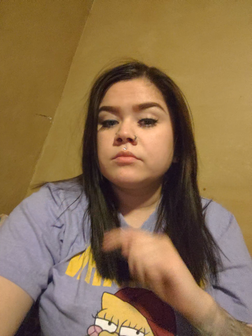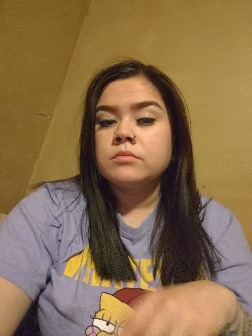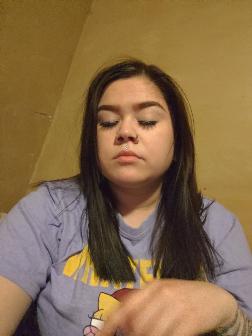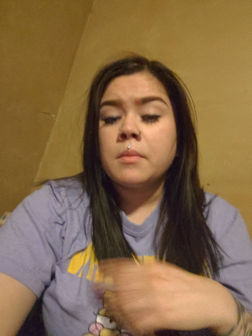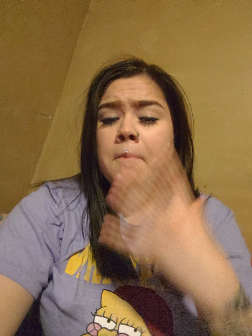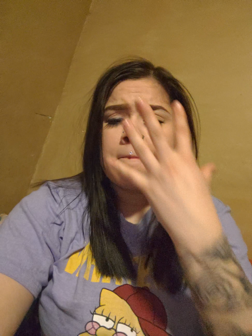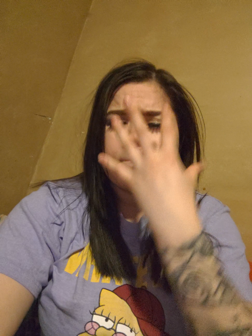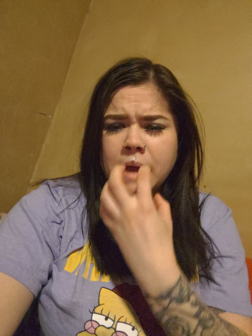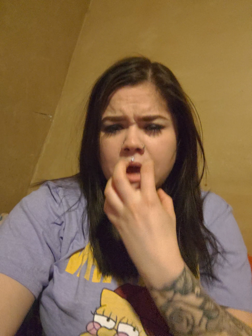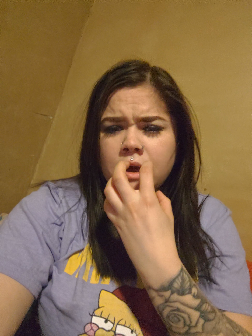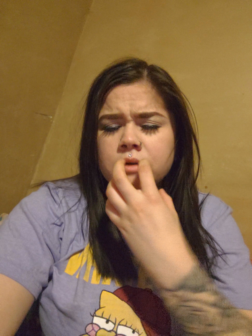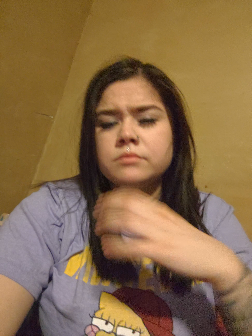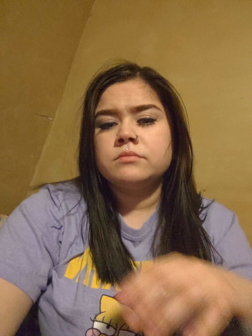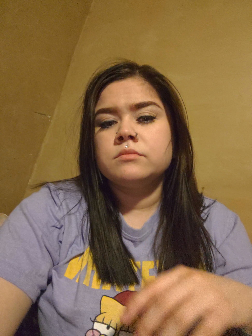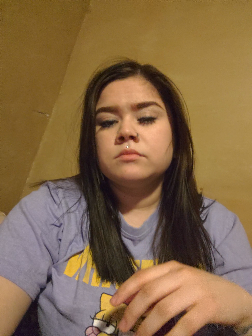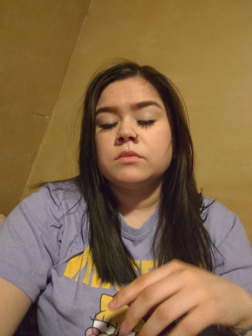mad